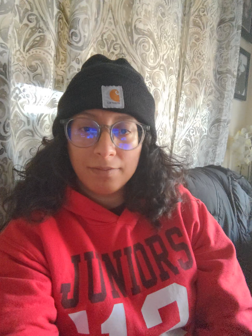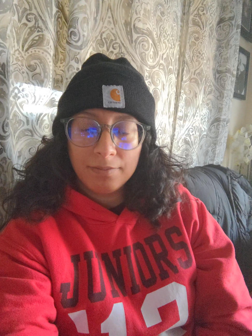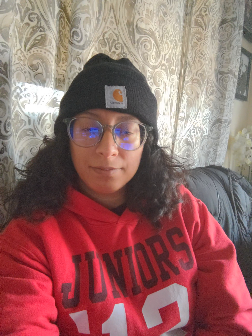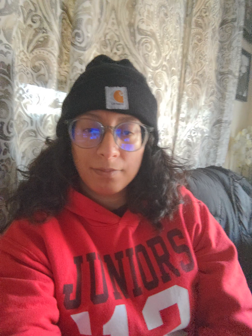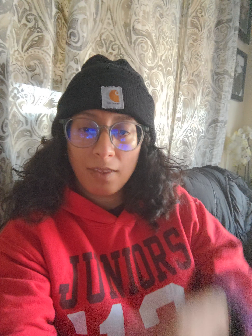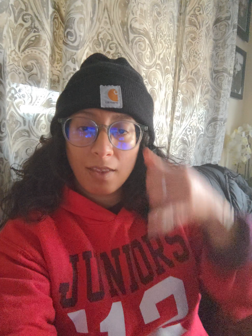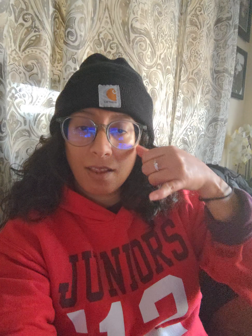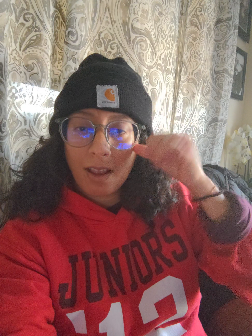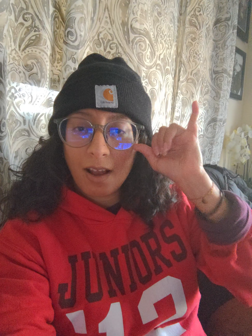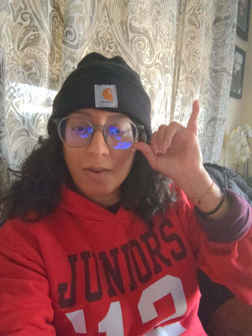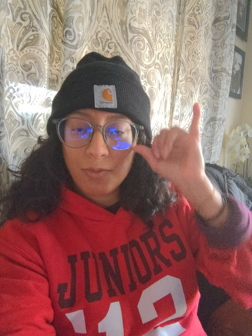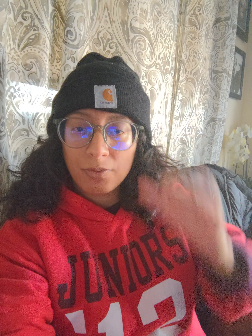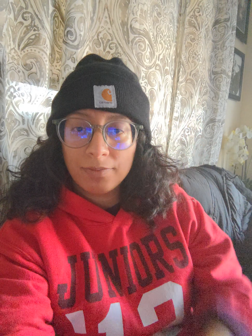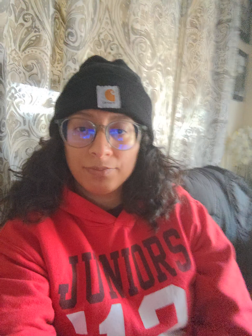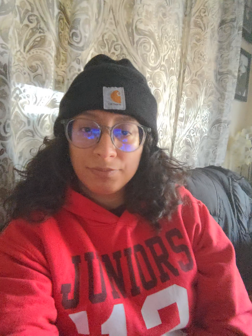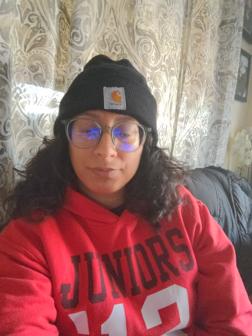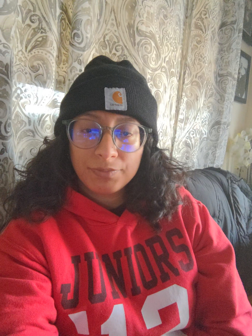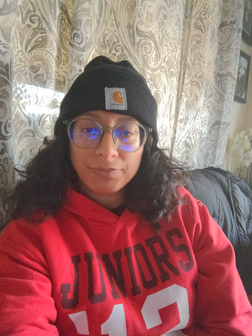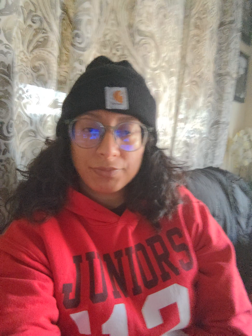cow